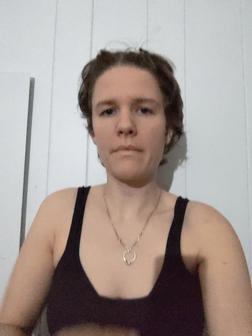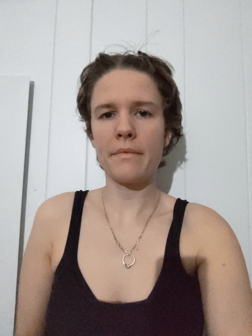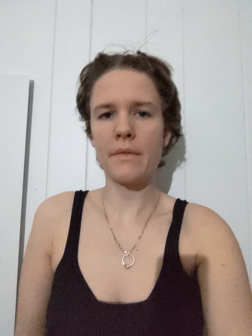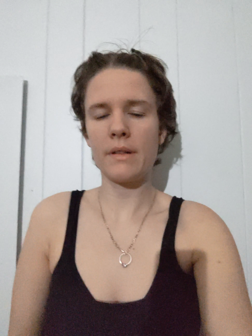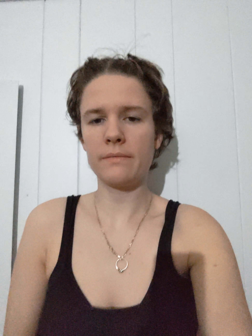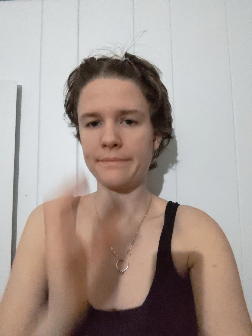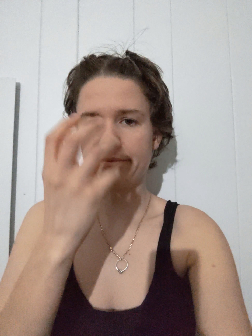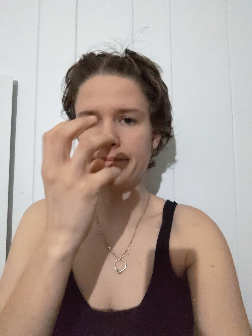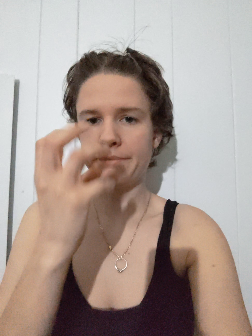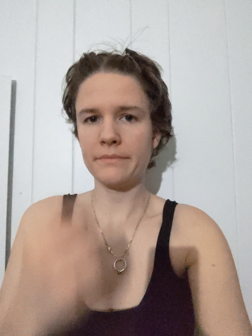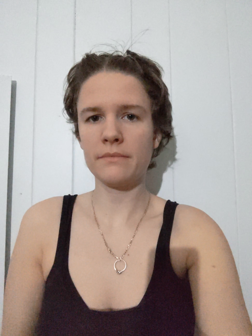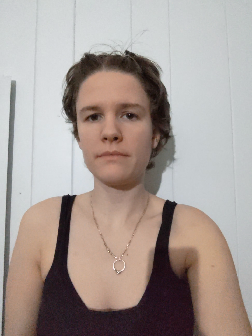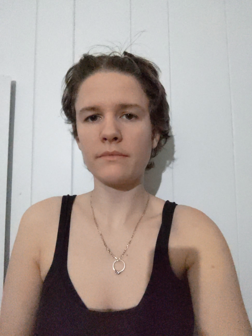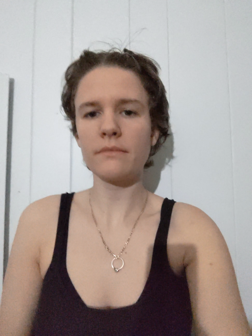clown